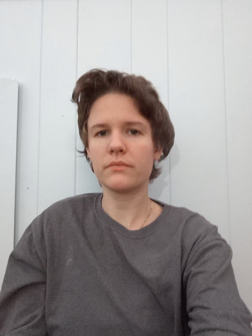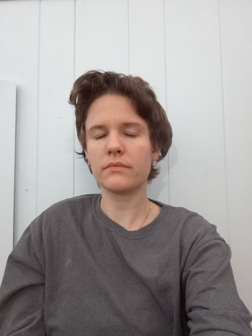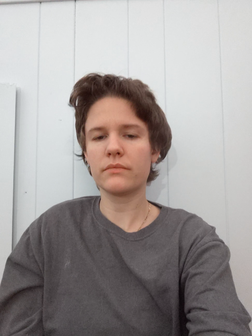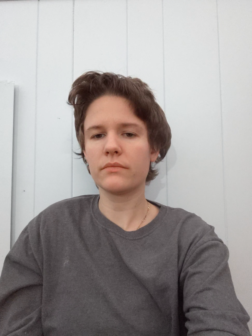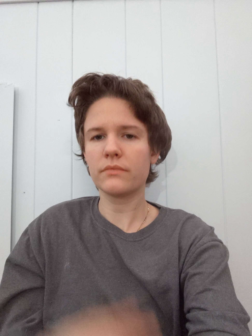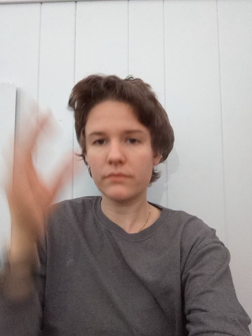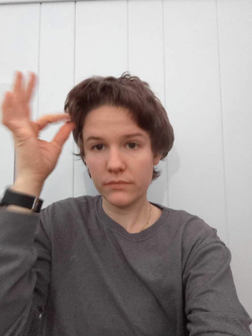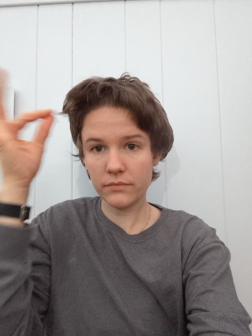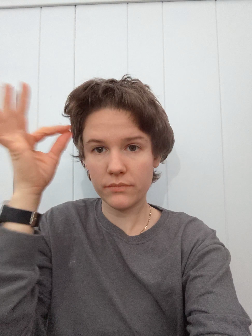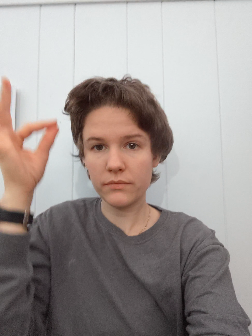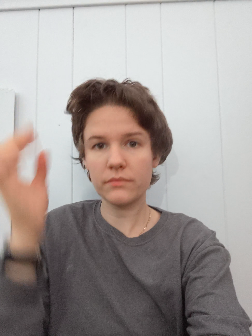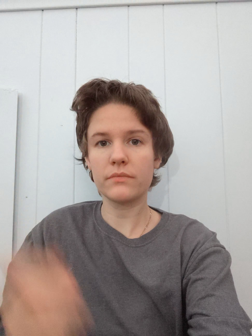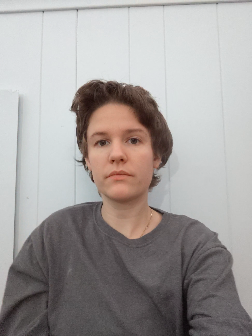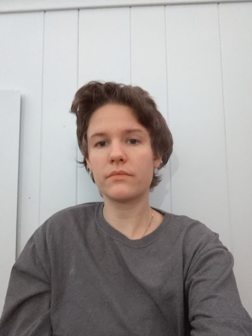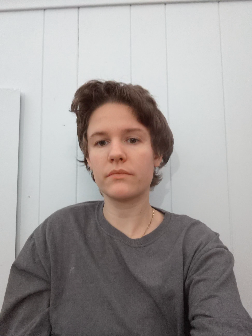hair